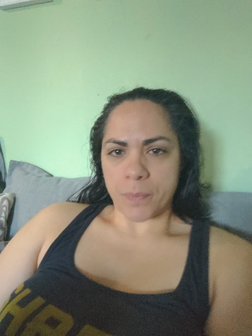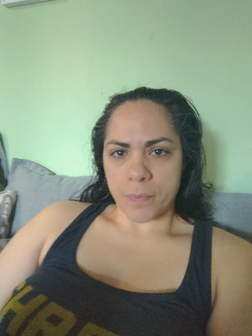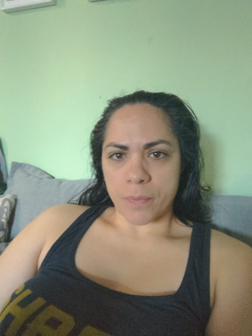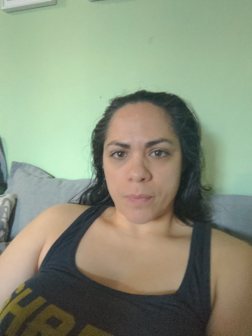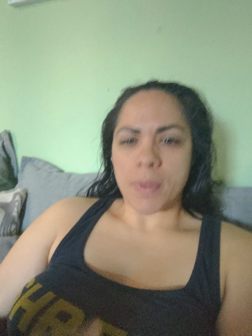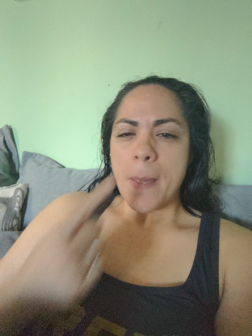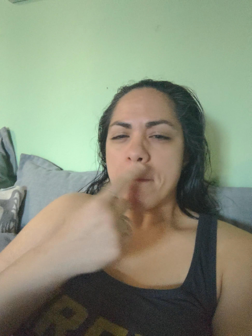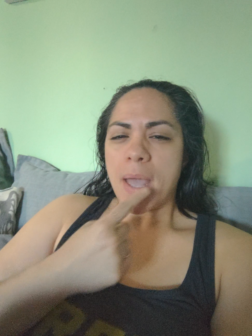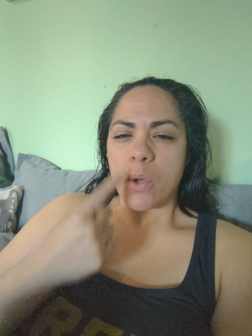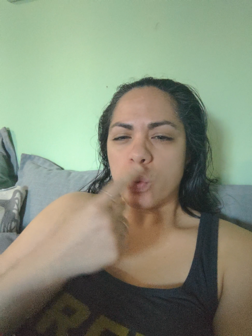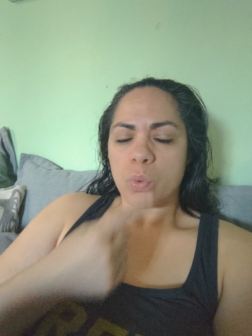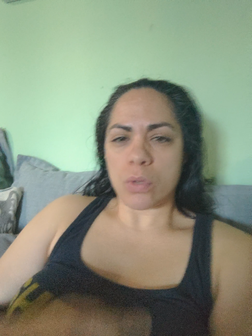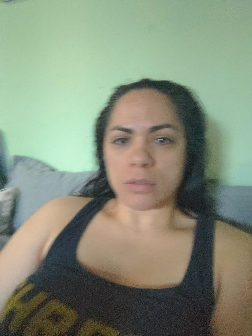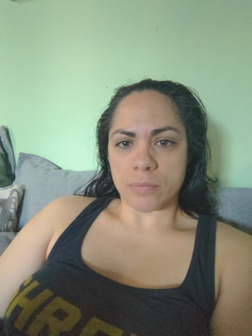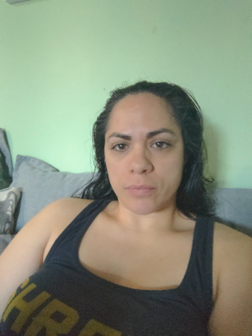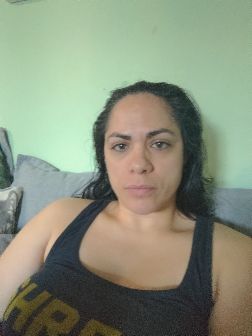mouth